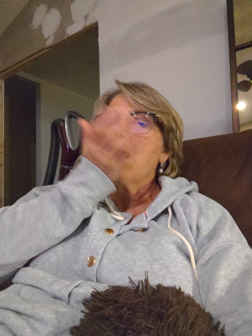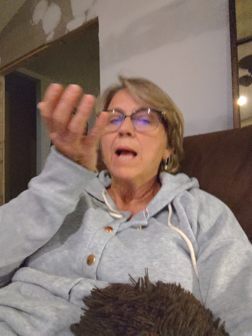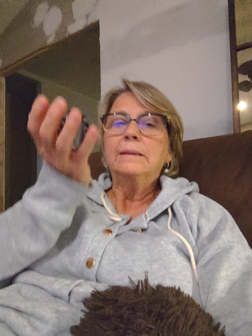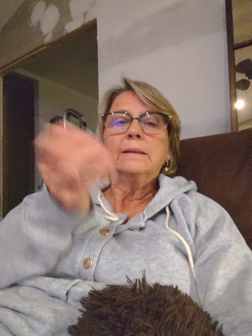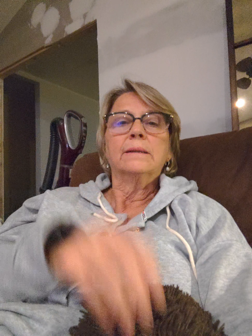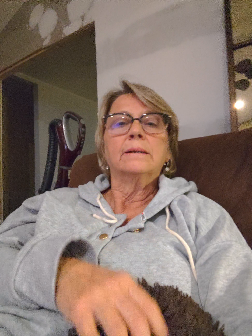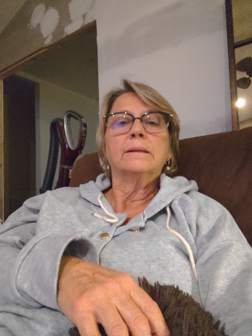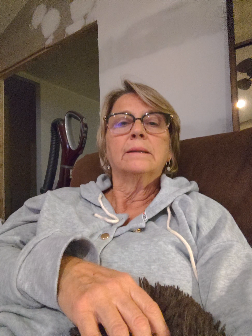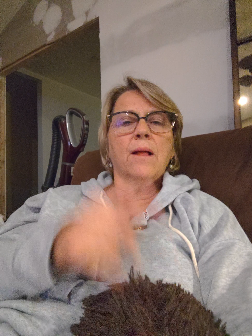grass